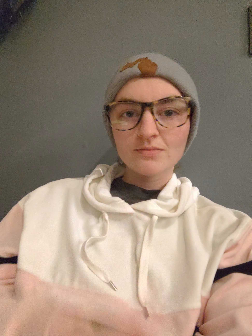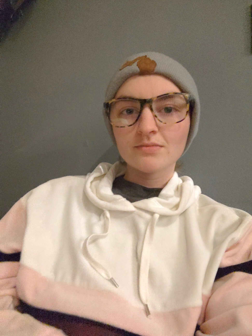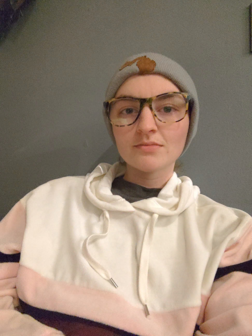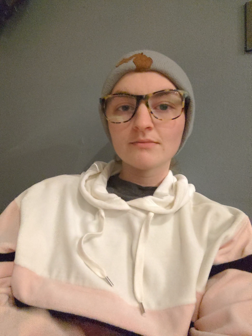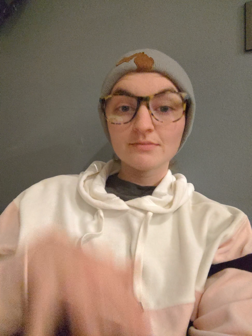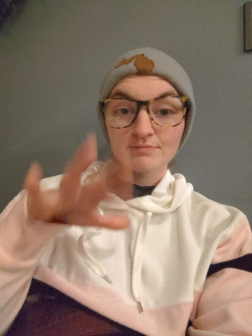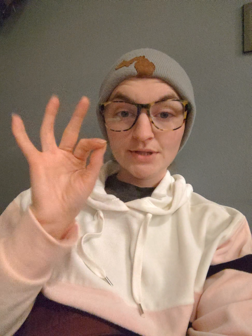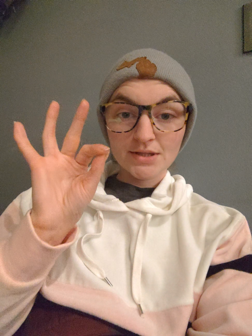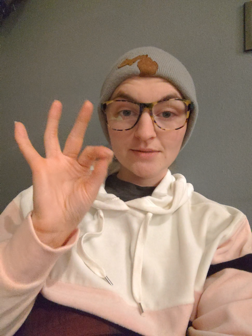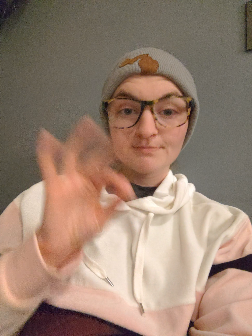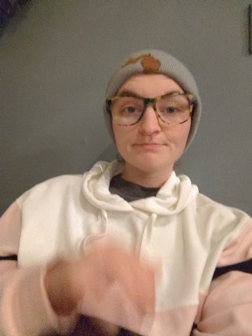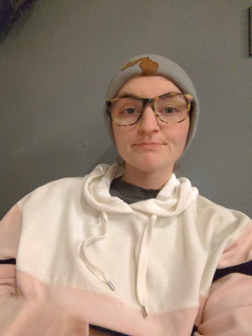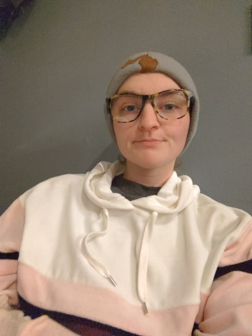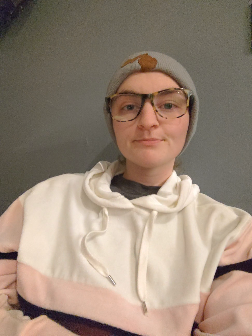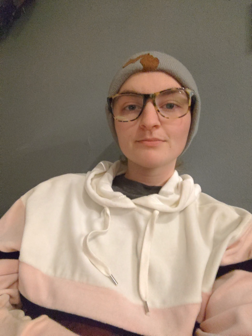find